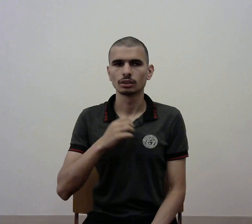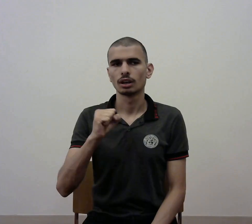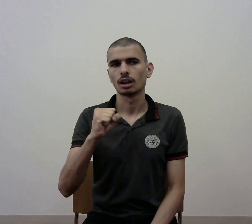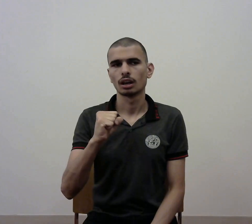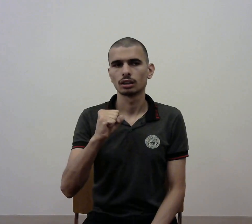A